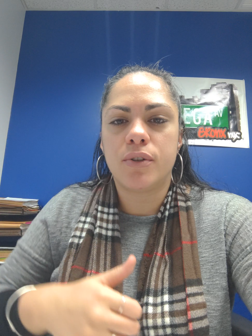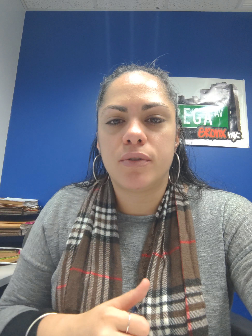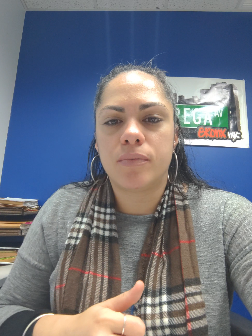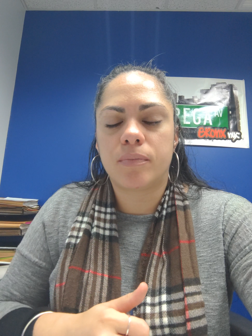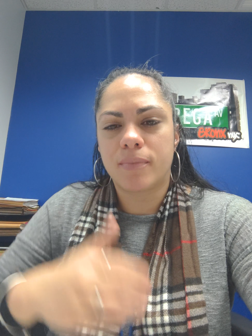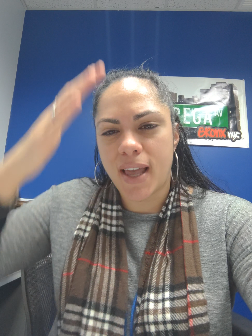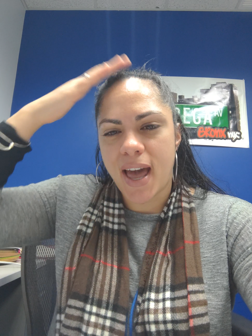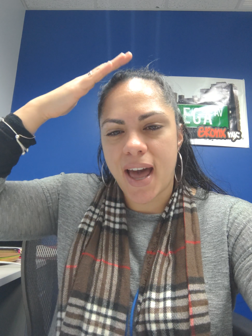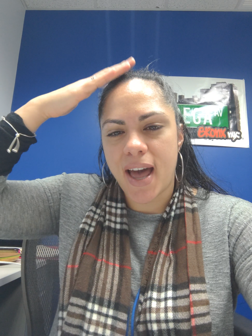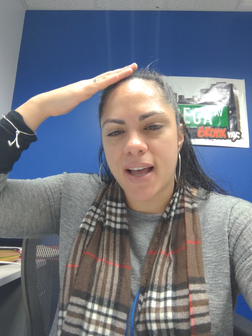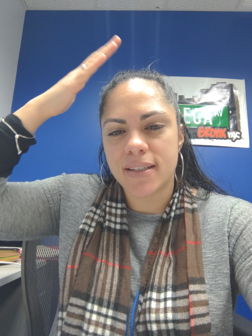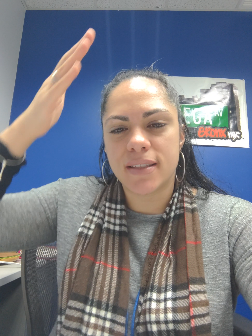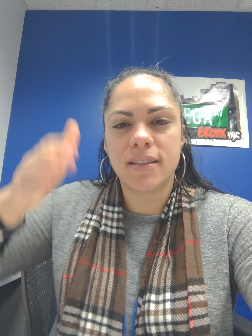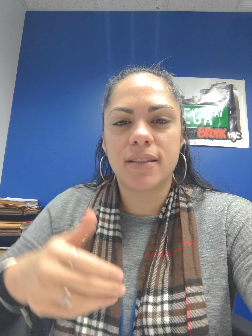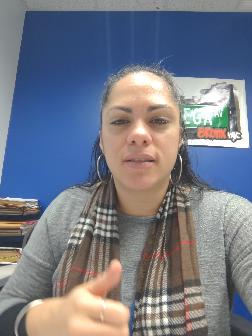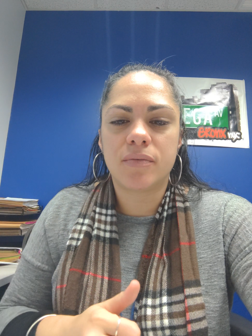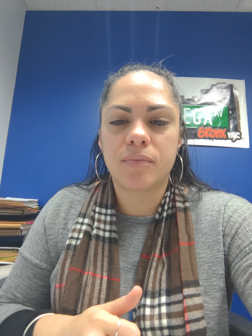hat